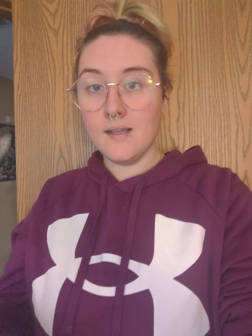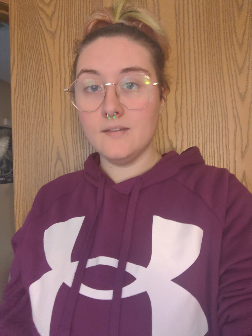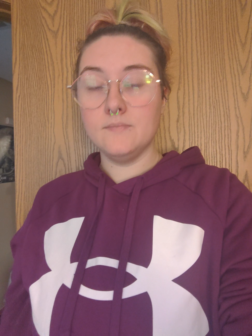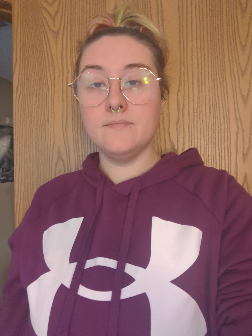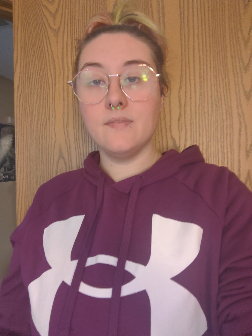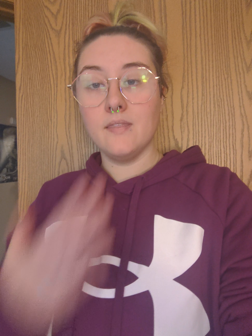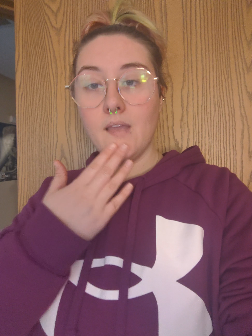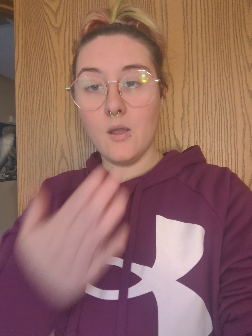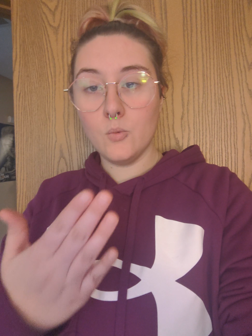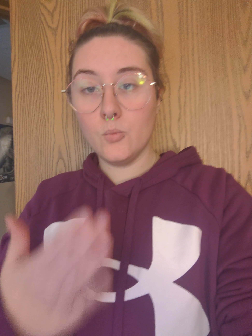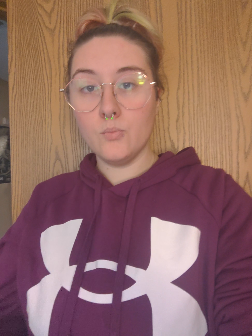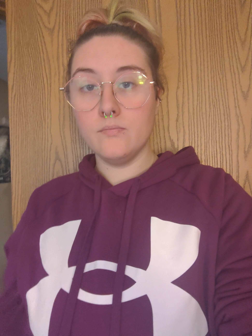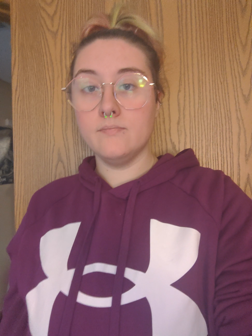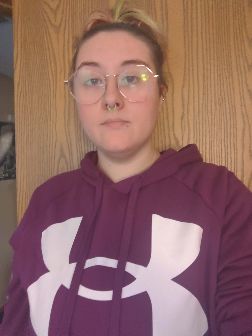thank you